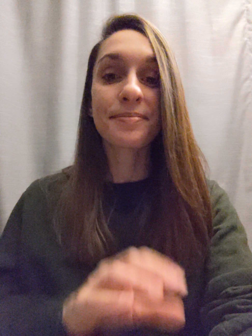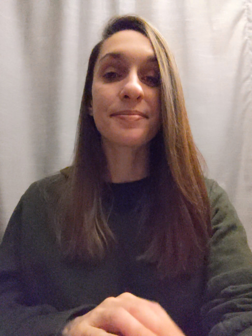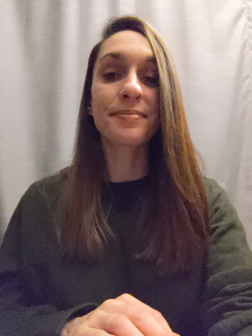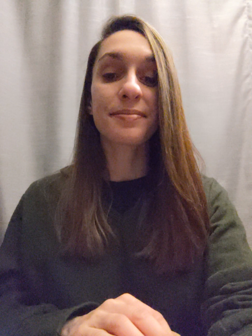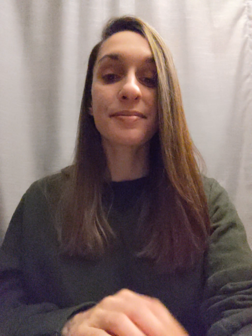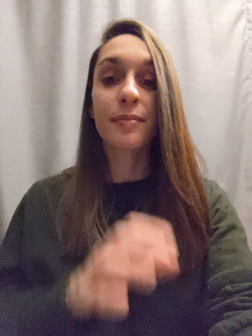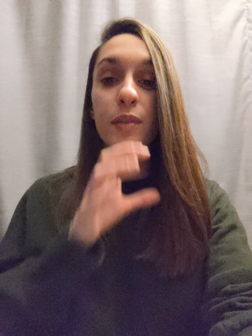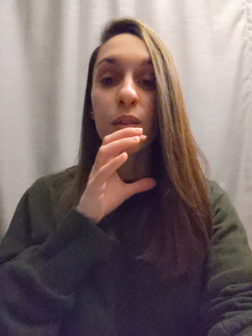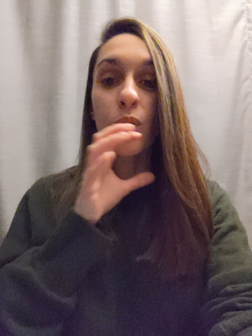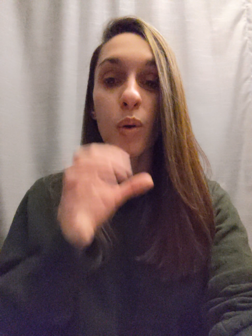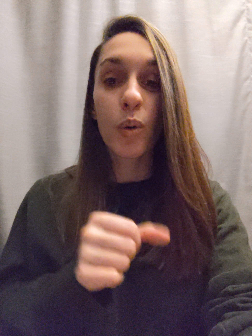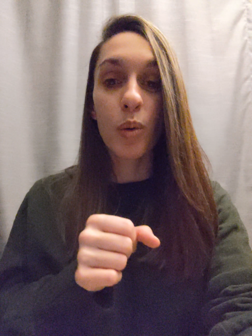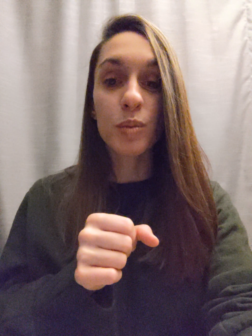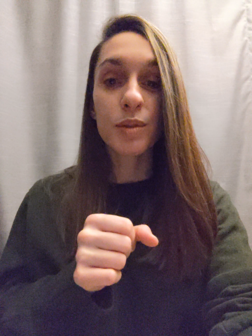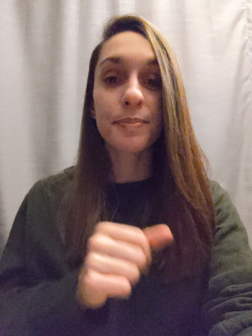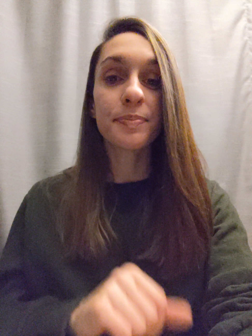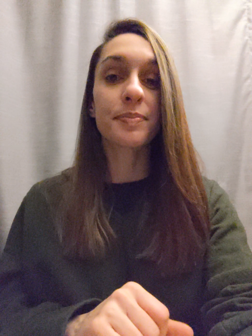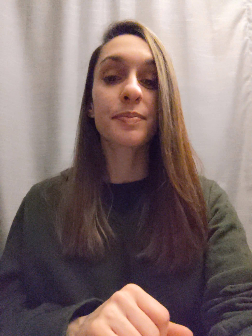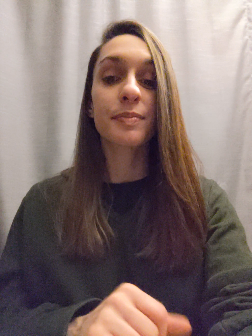old